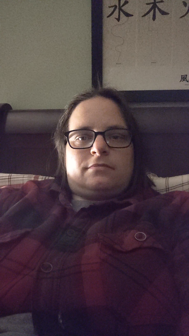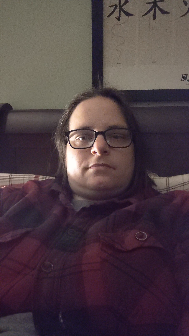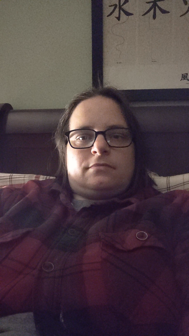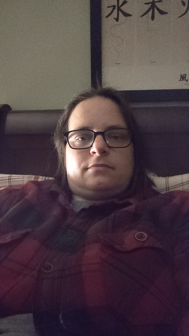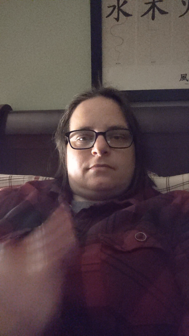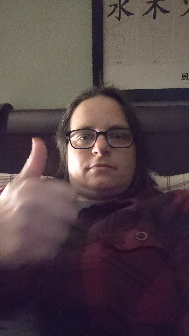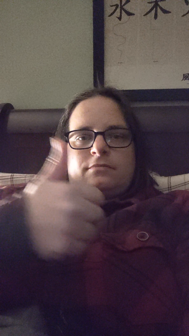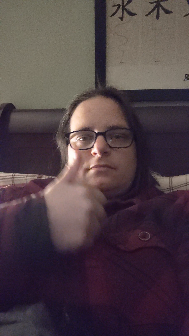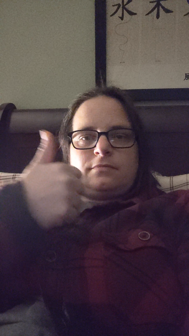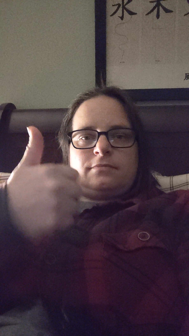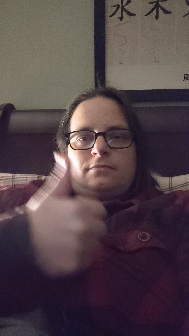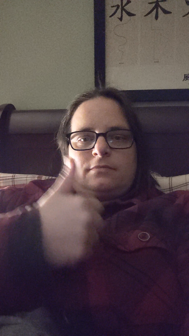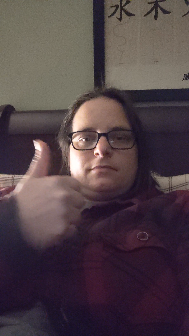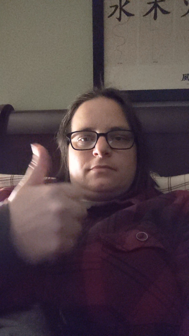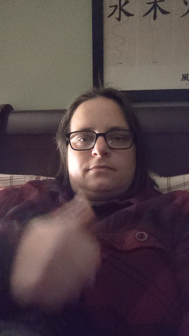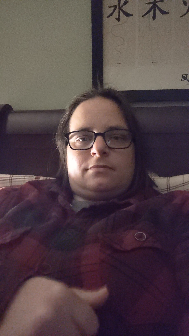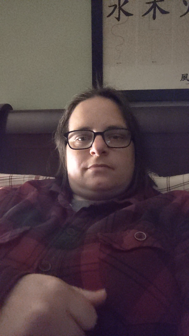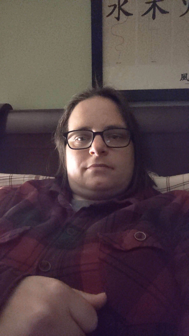basement